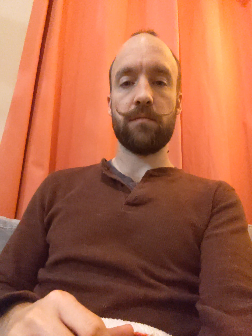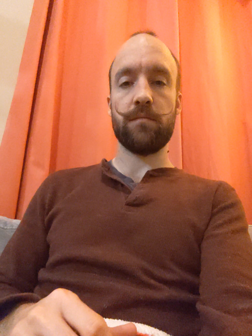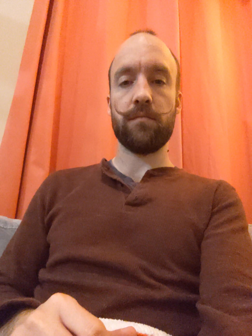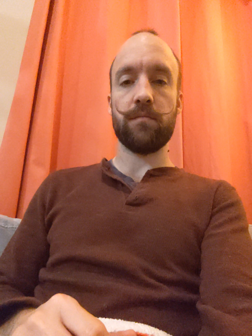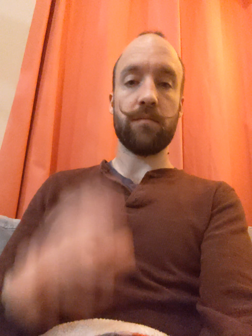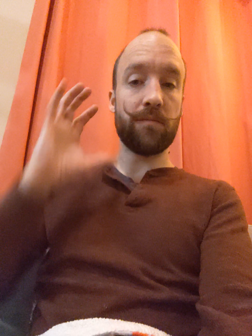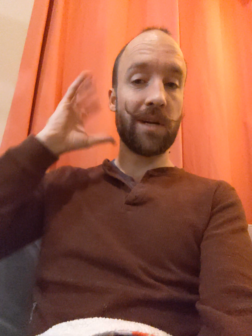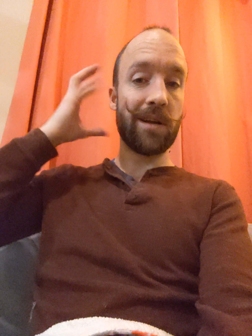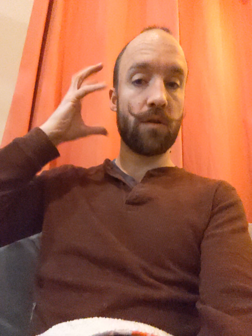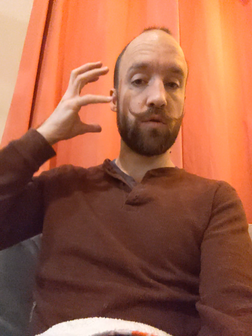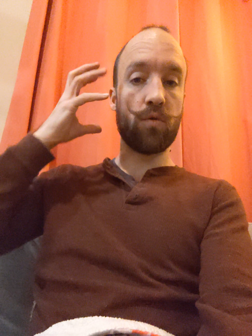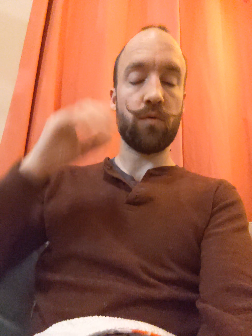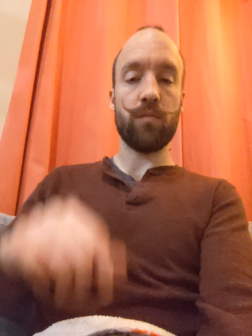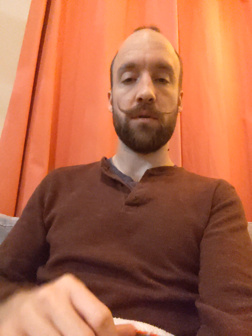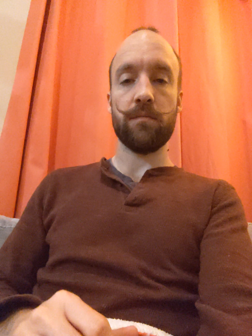radio